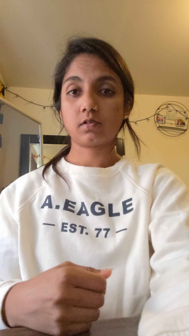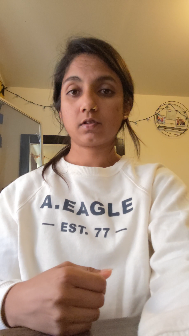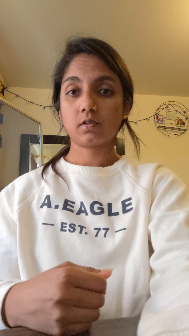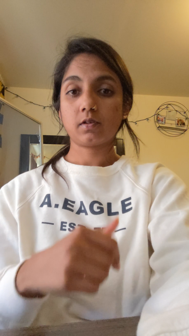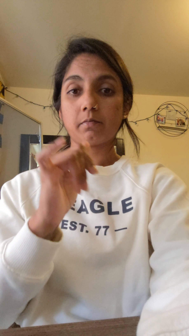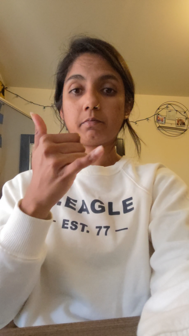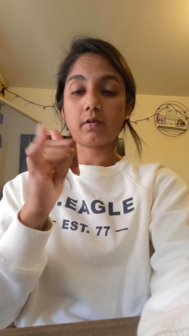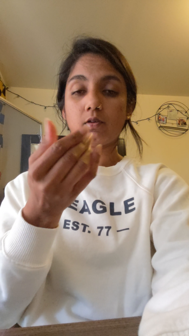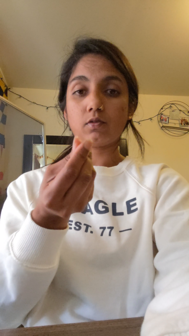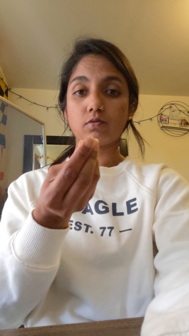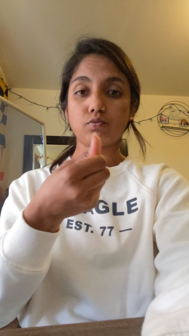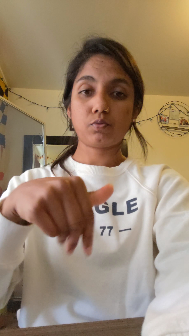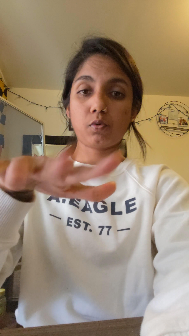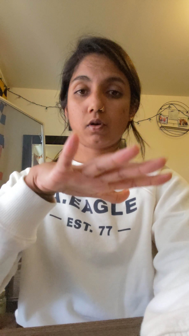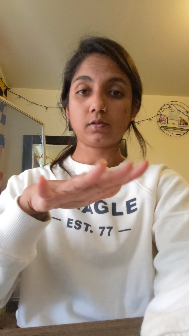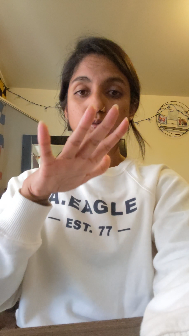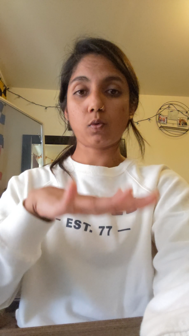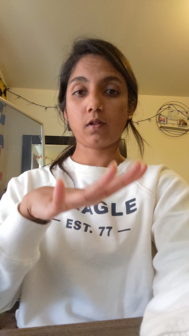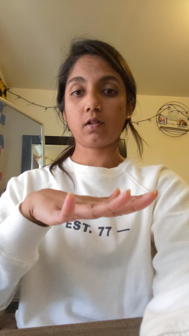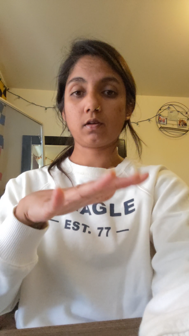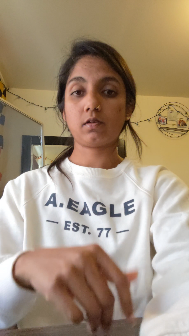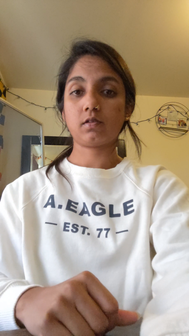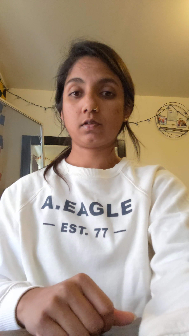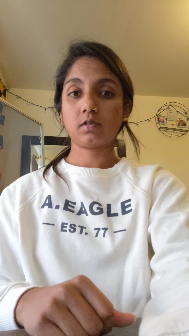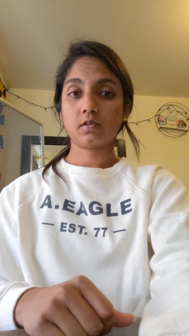playground